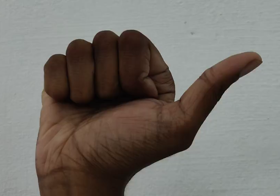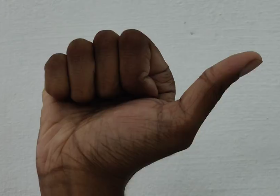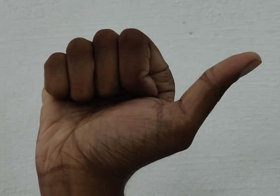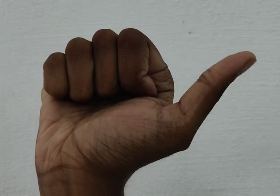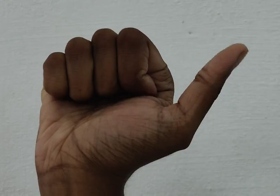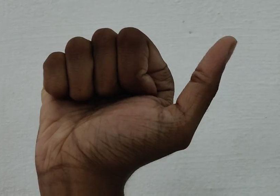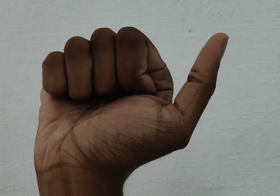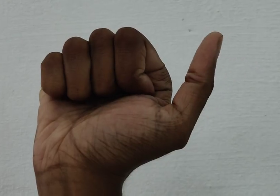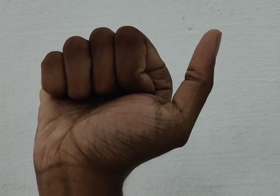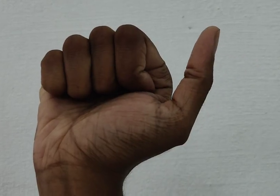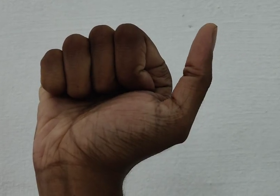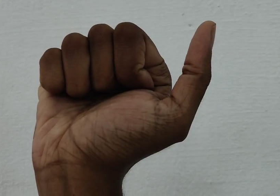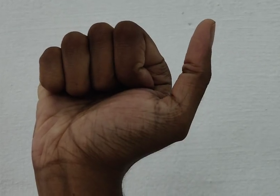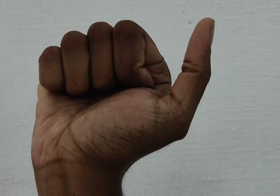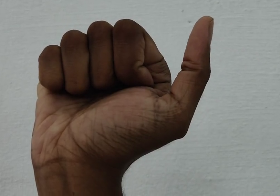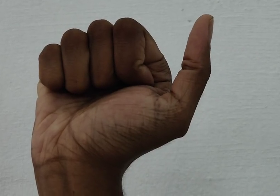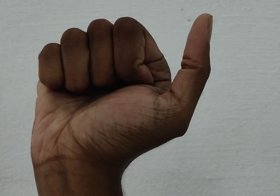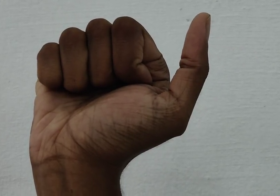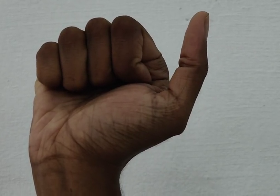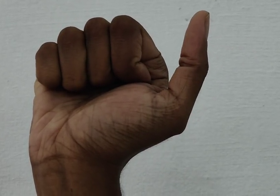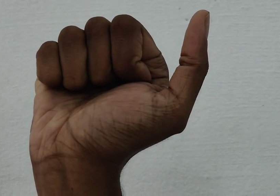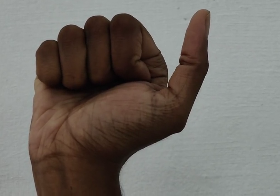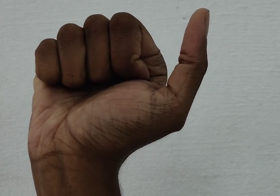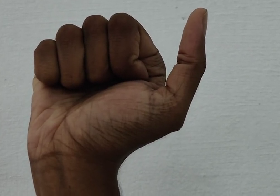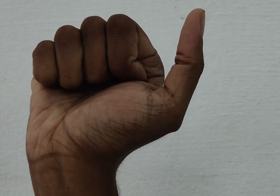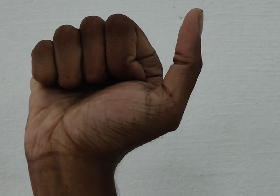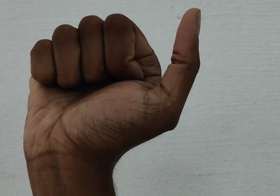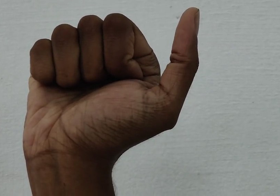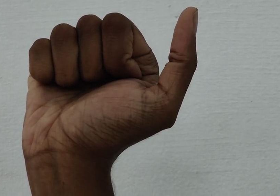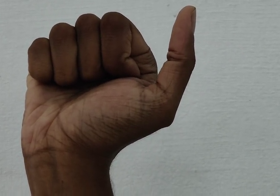ഏ